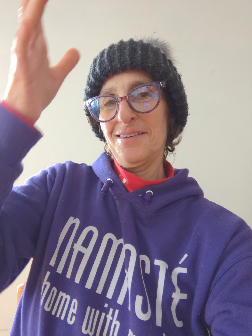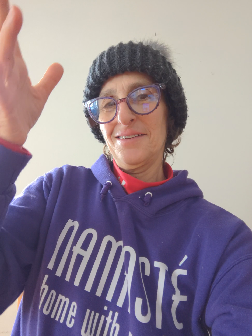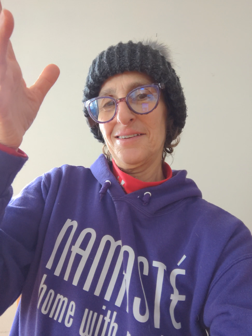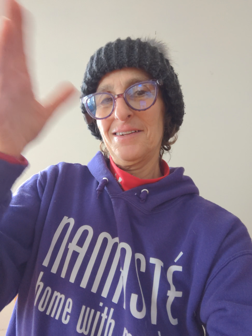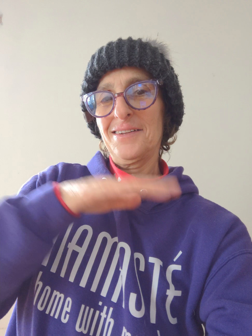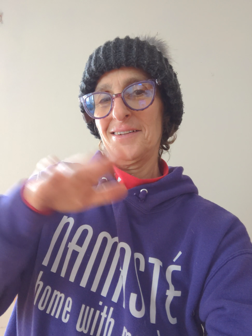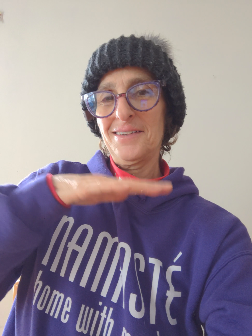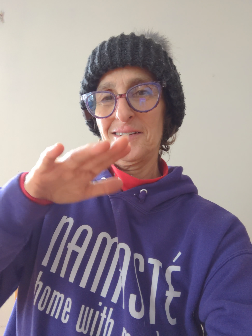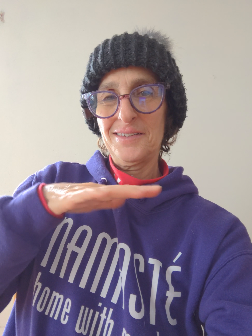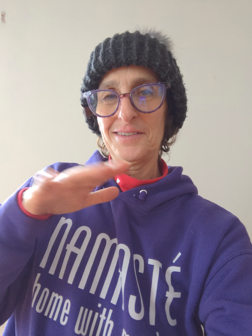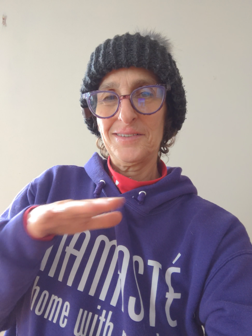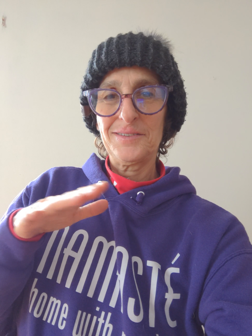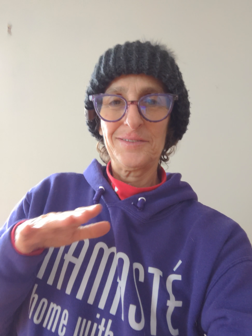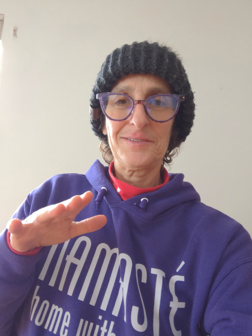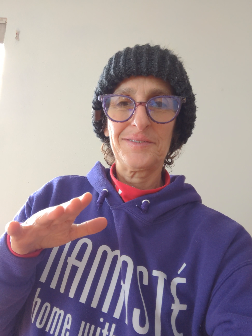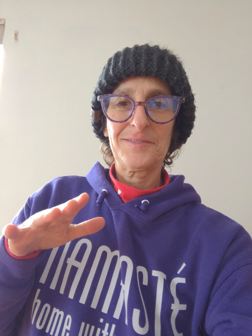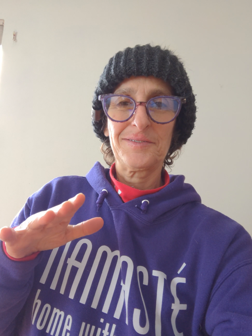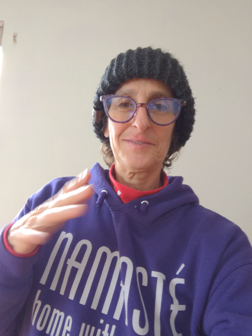clean